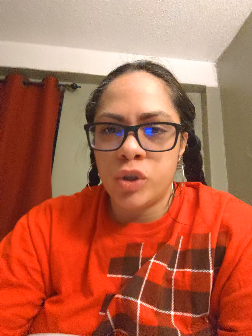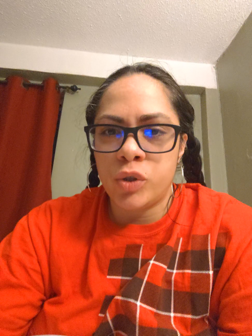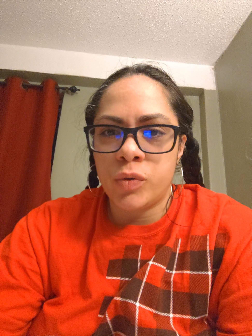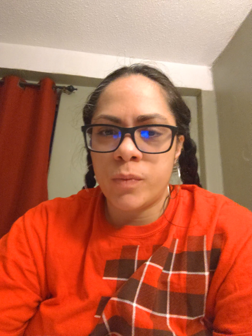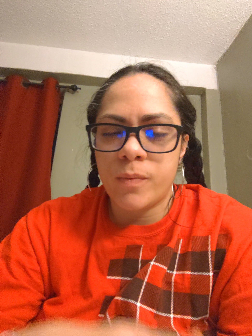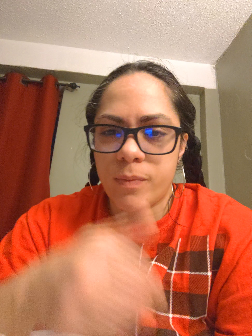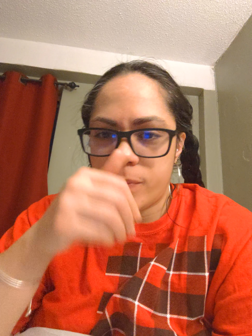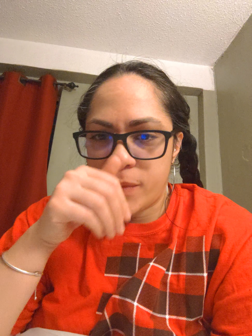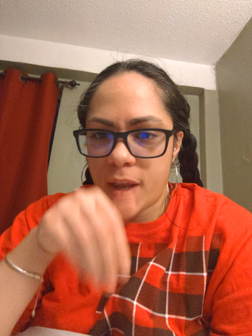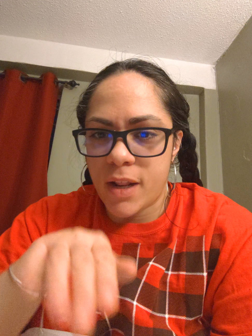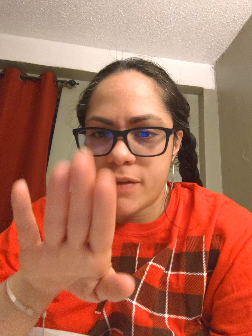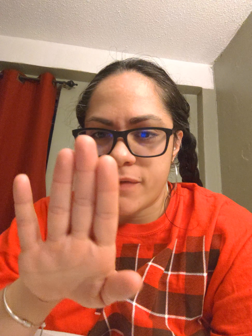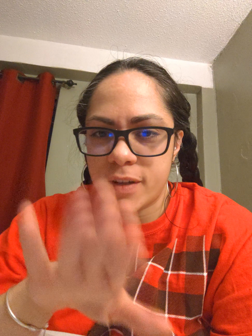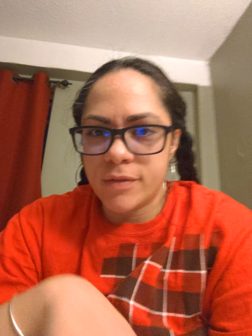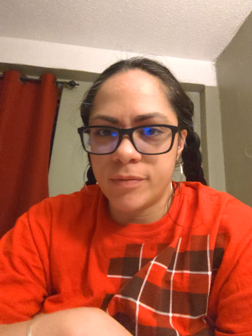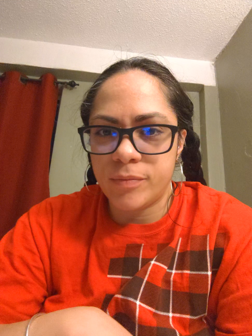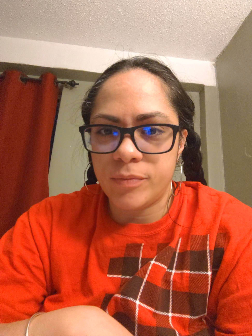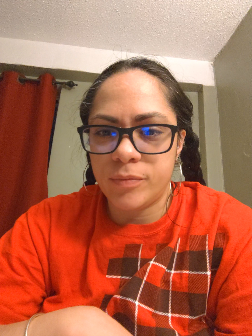elephant